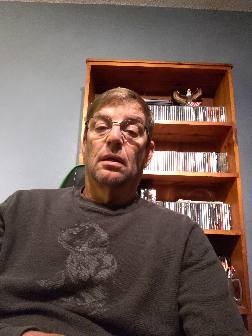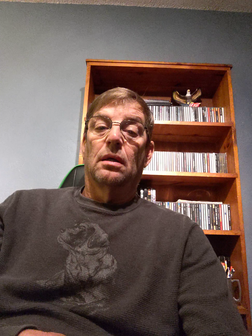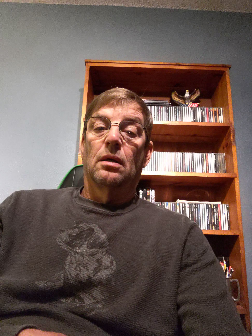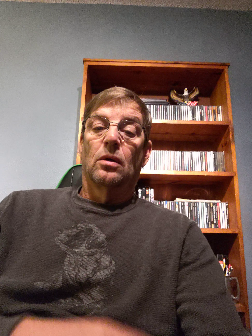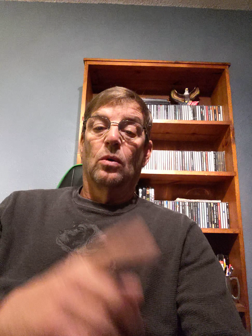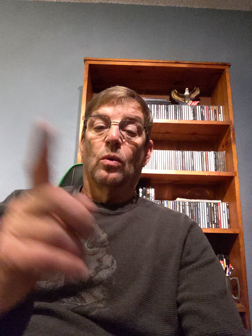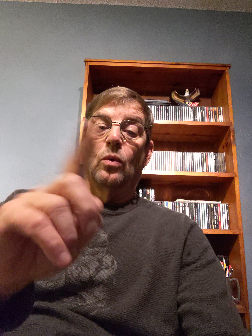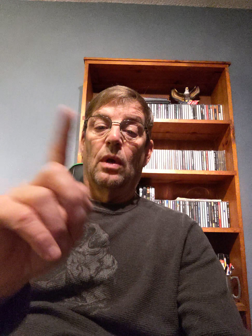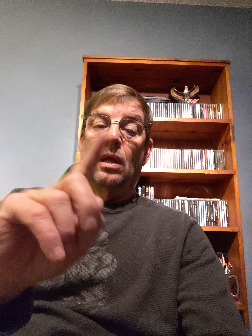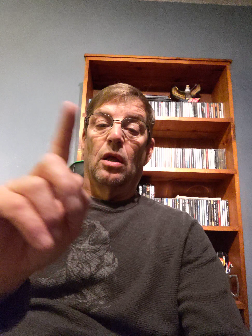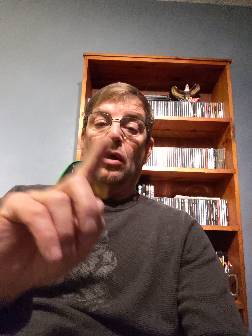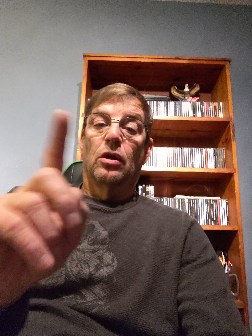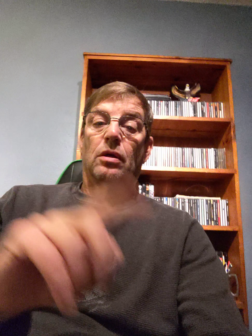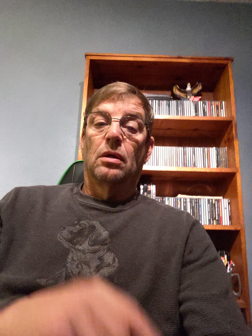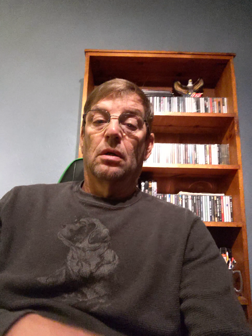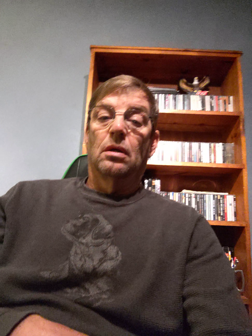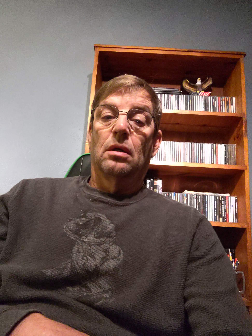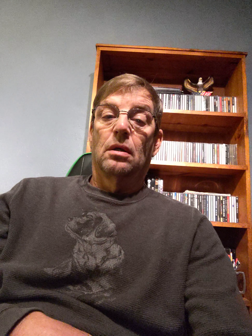where